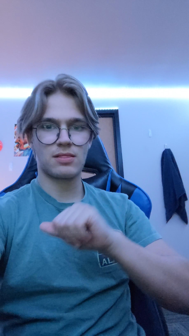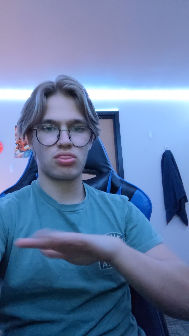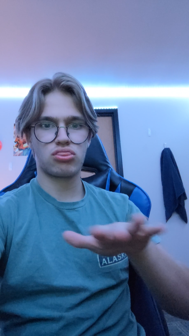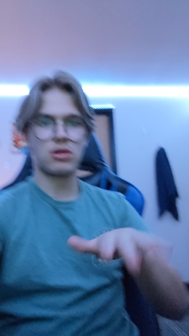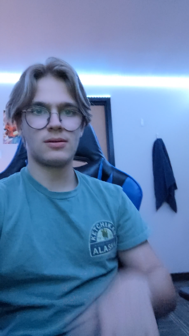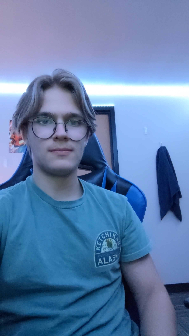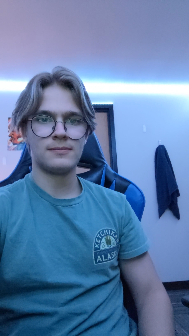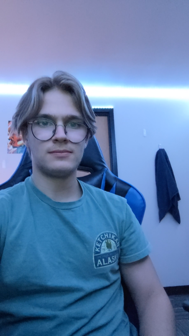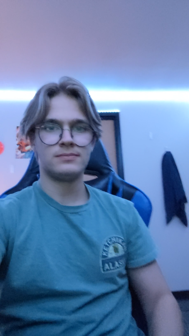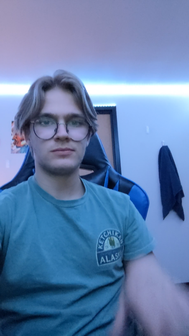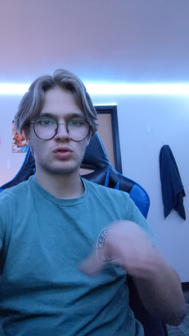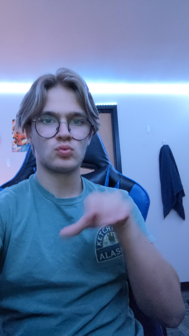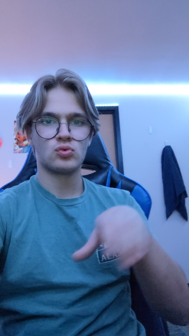does